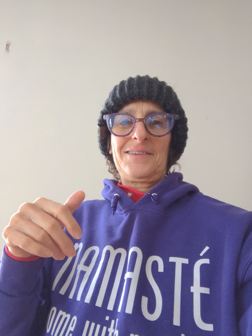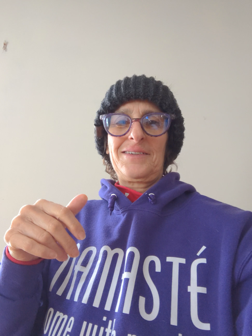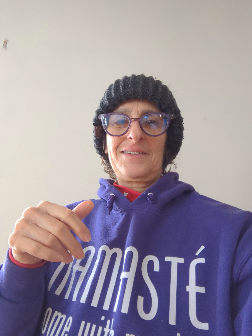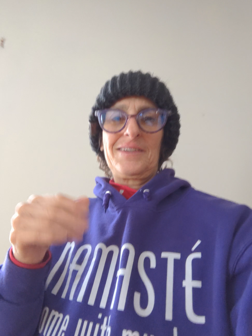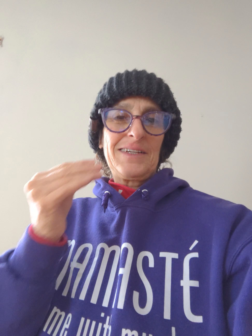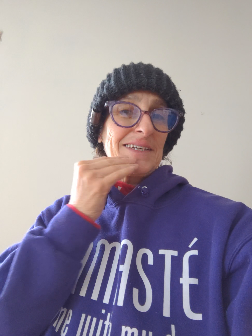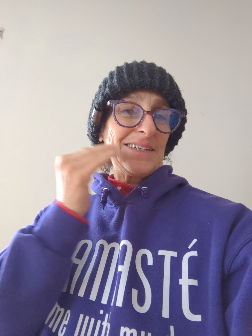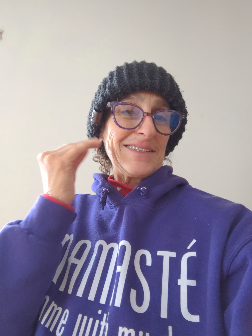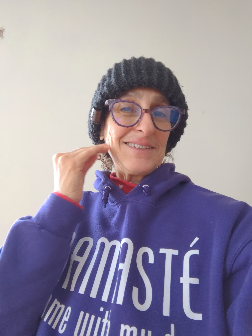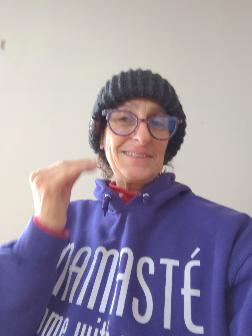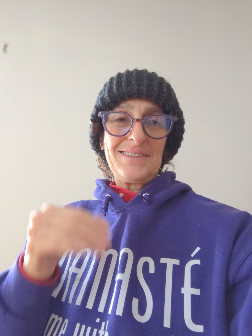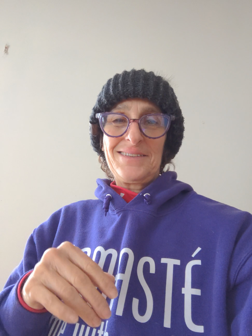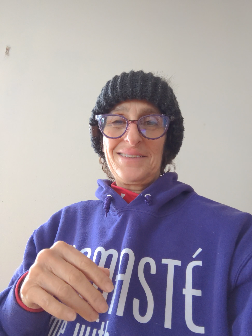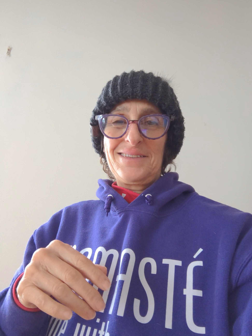kiss